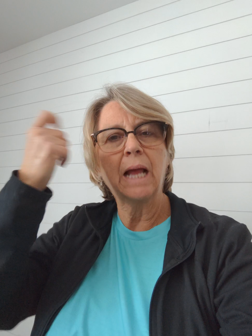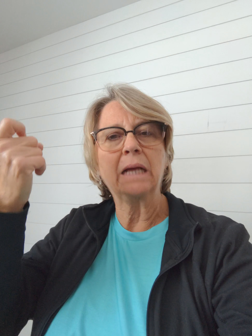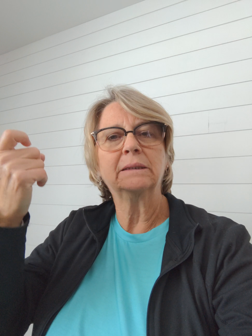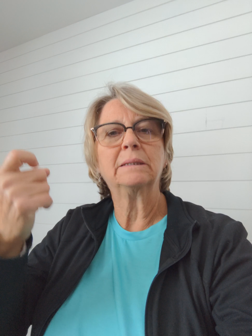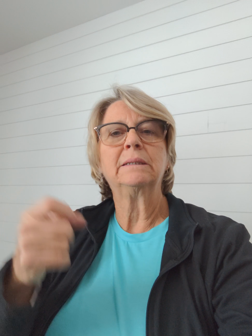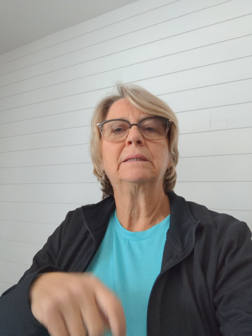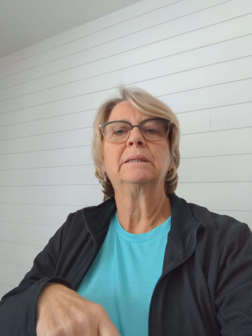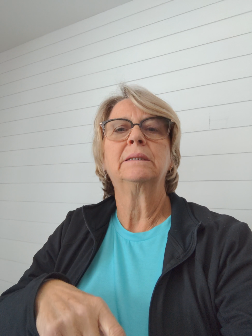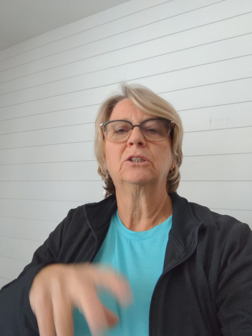because